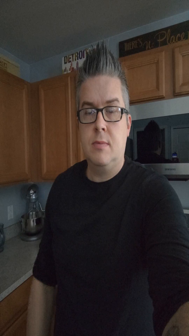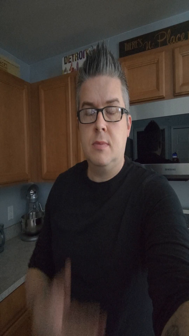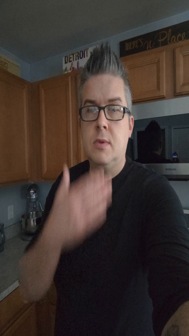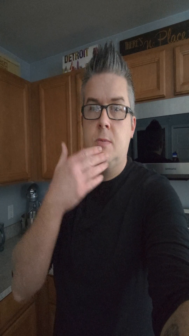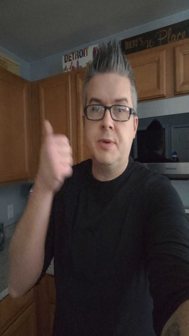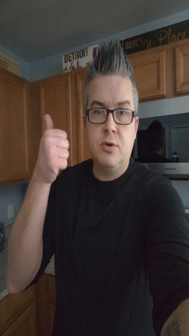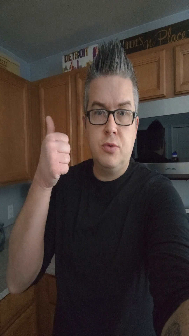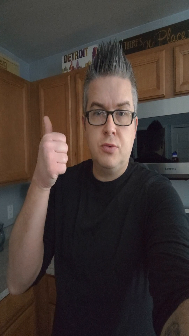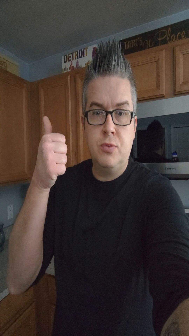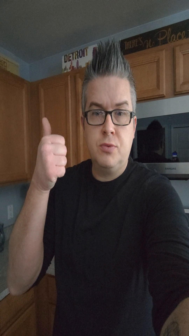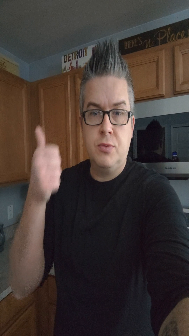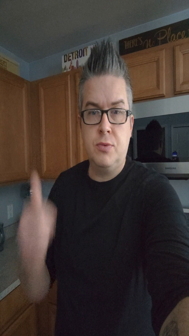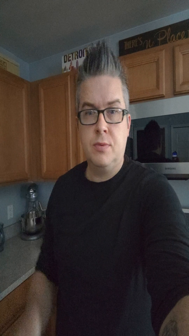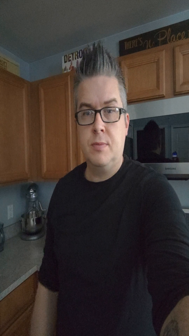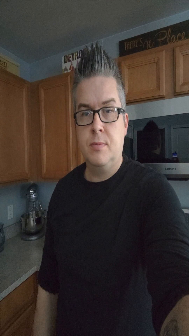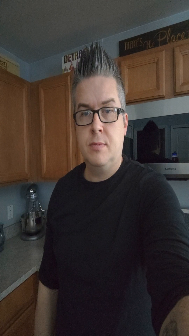better